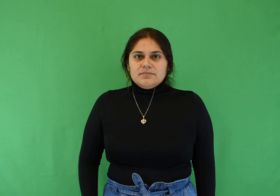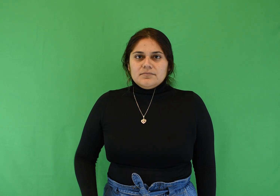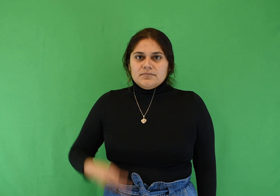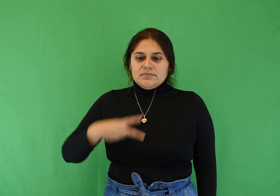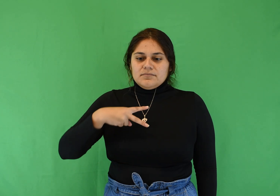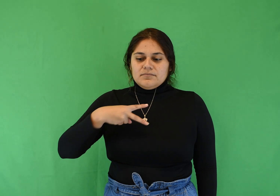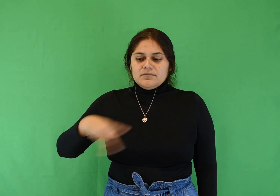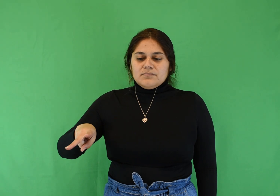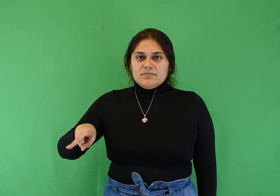su